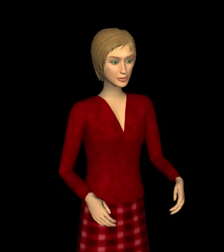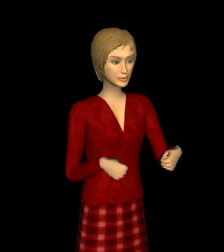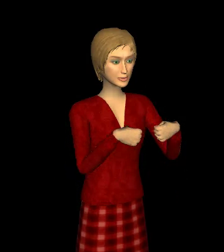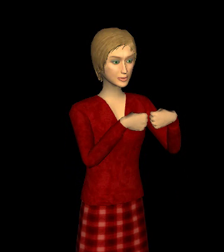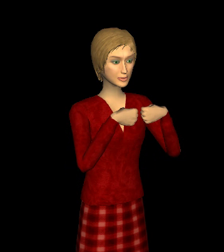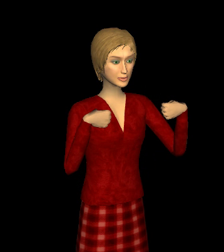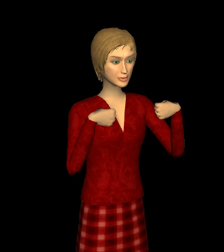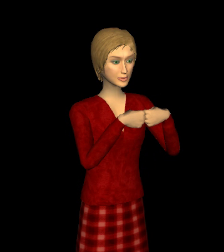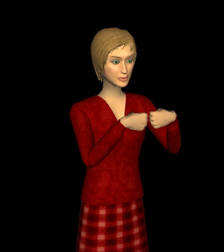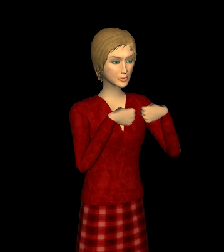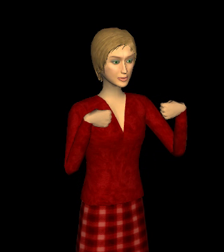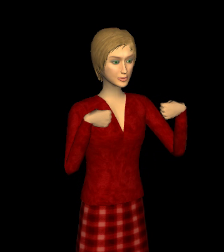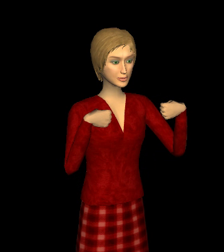خزانة